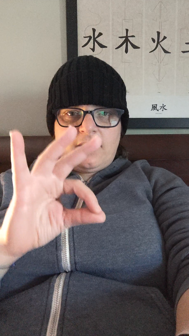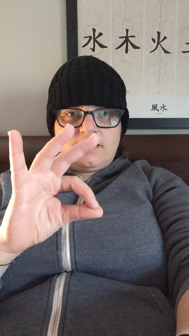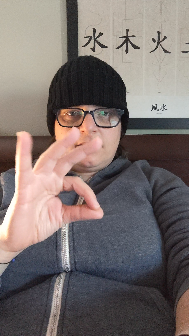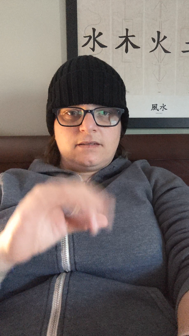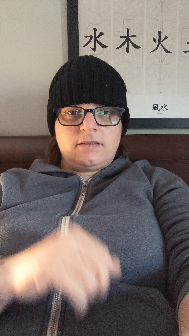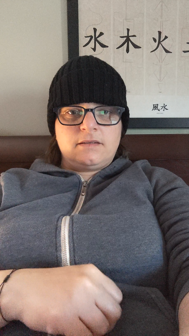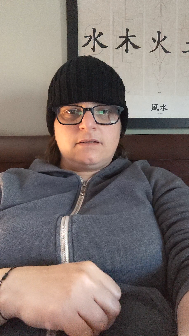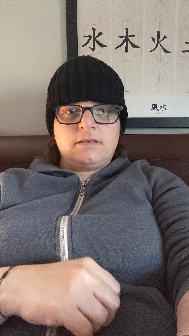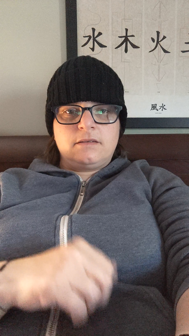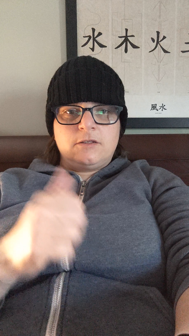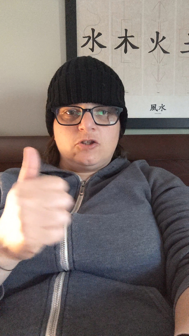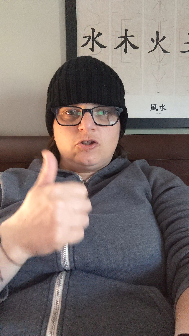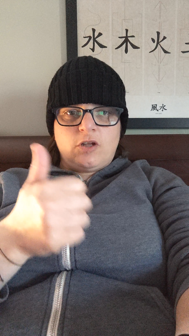chase